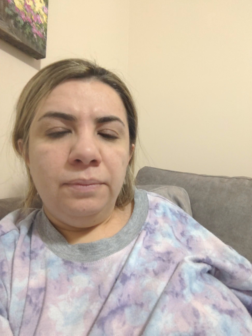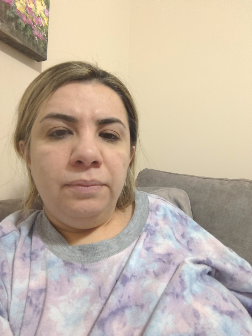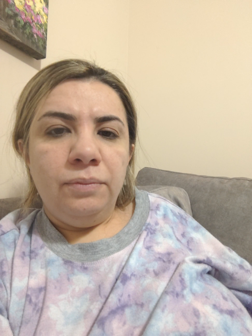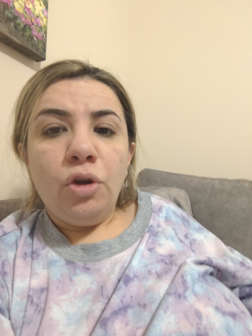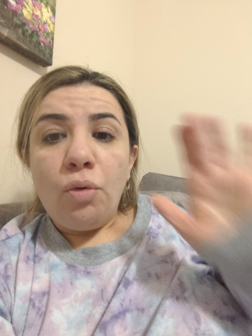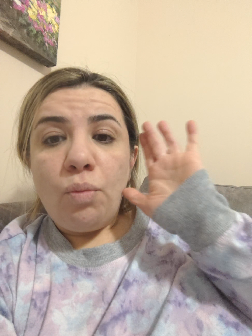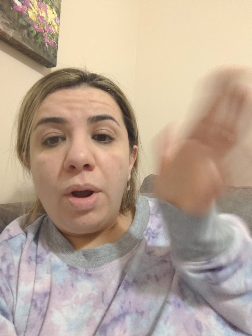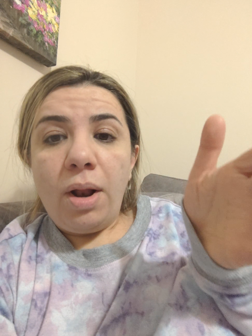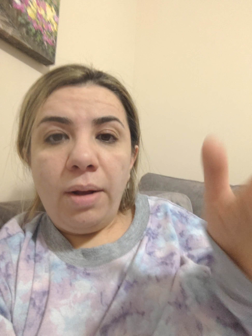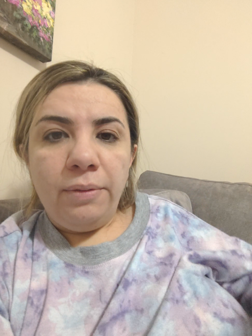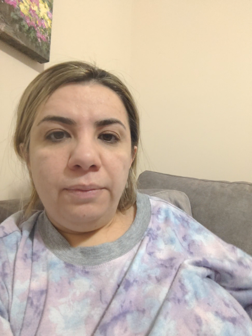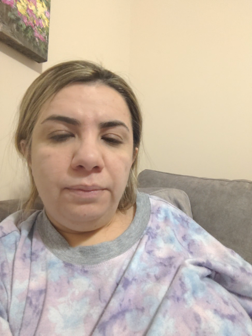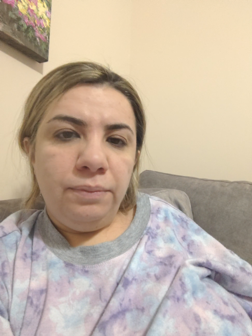will